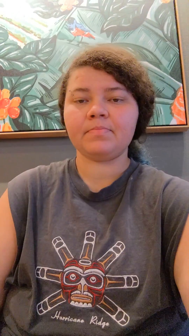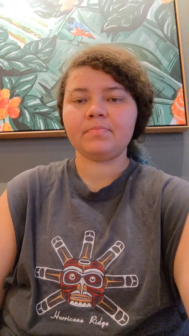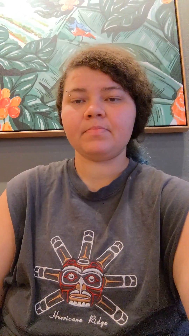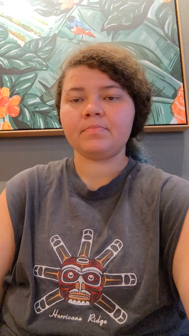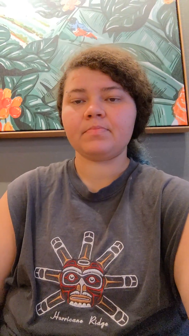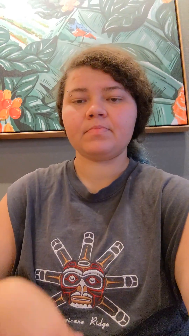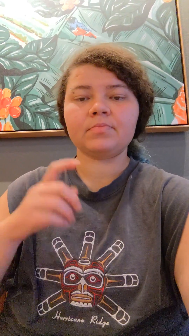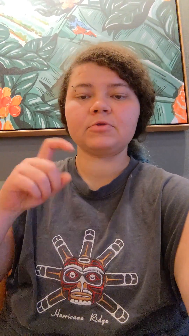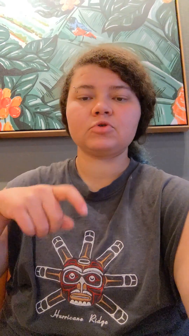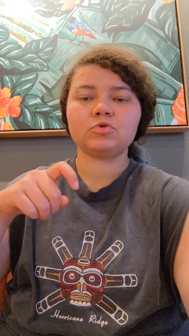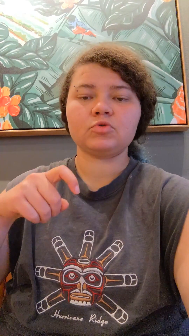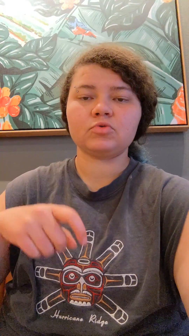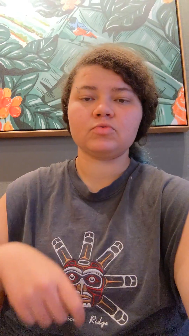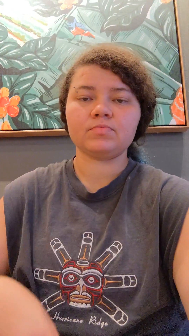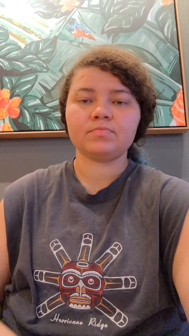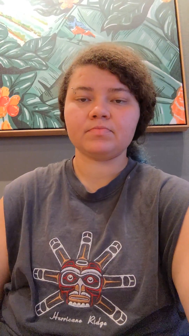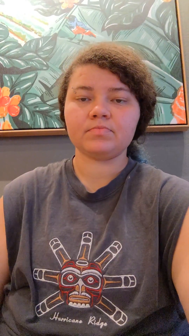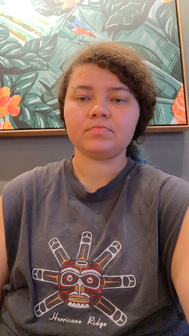should